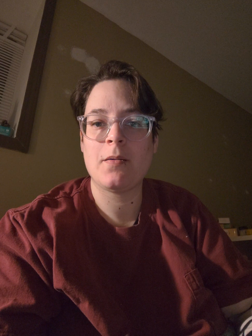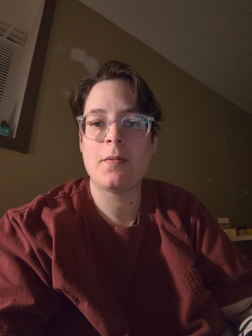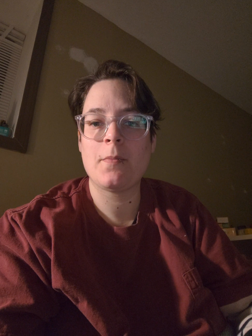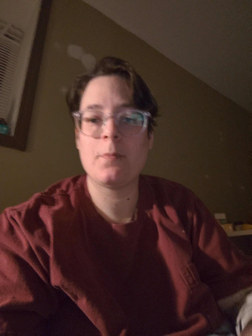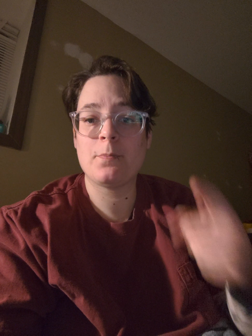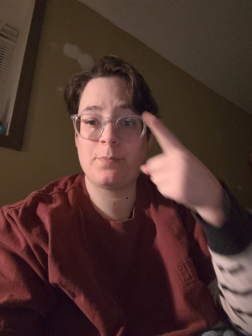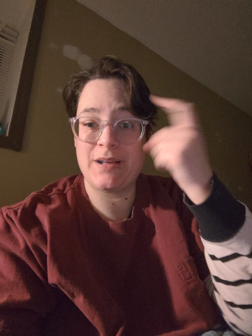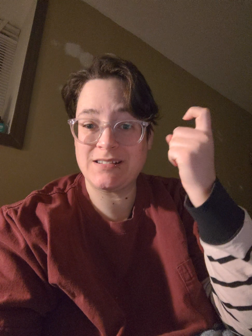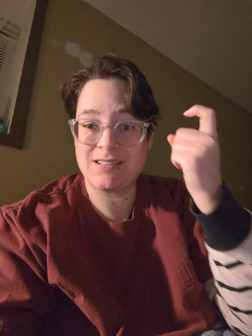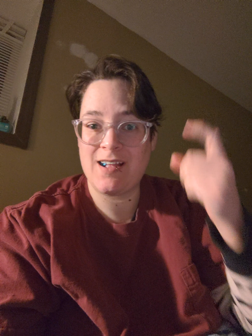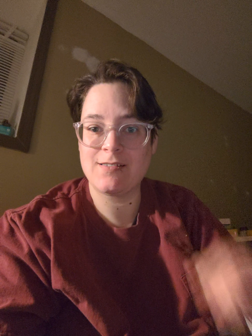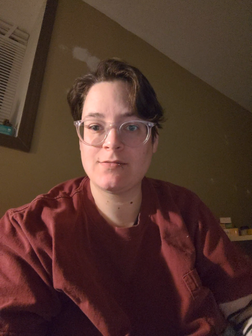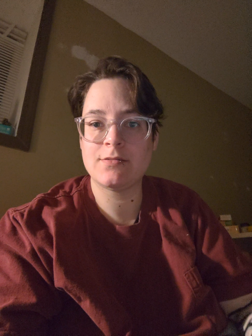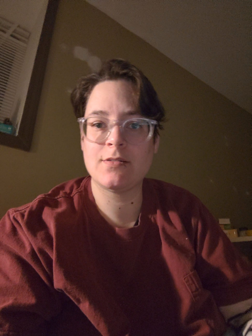because